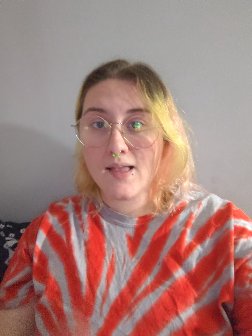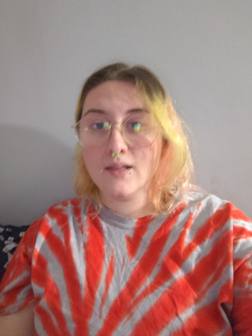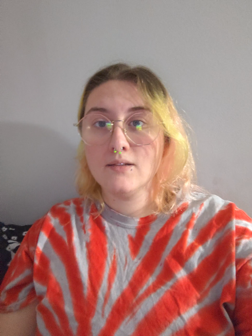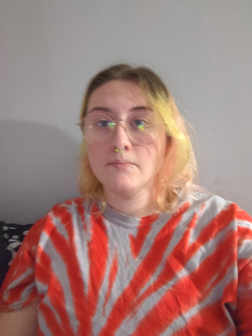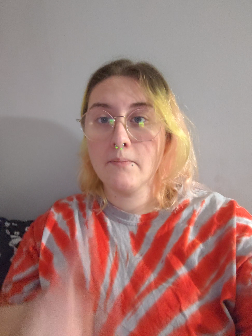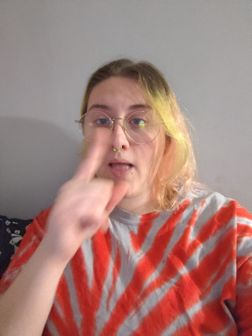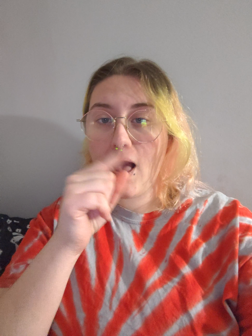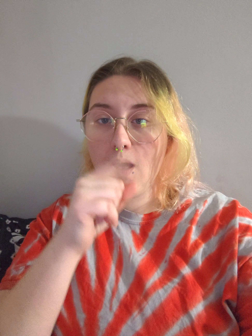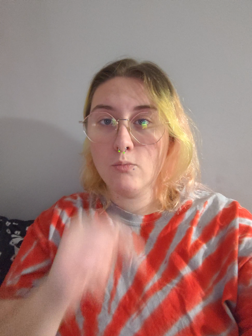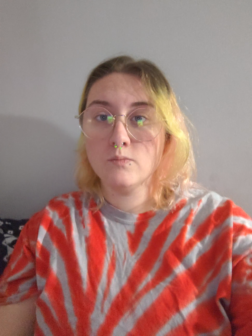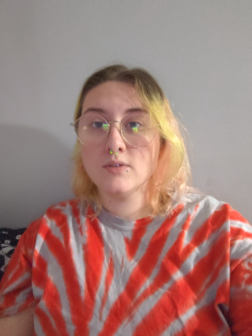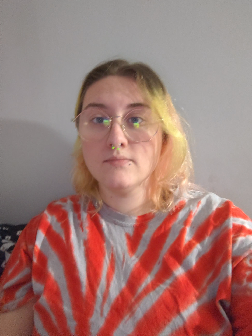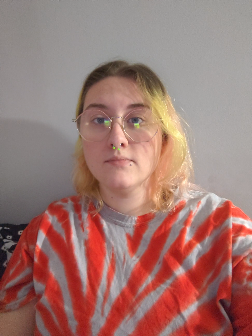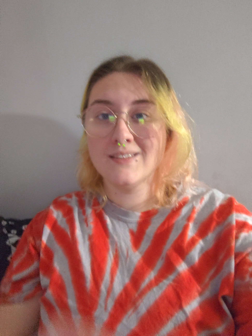mouse